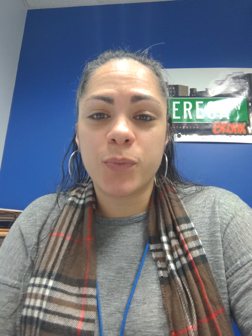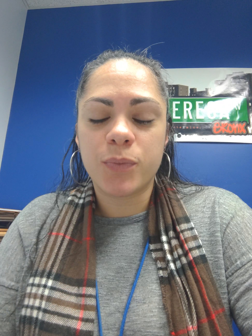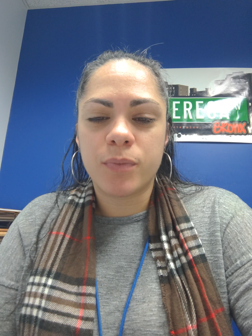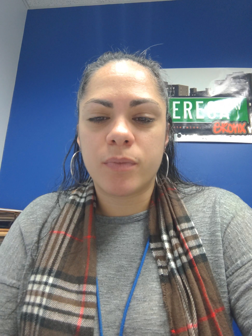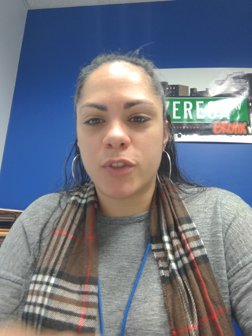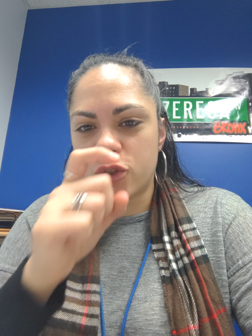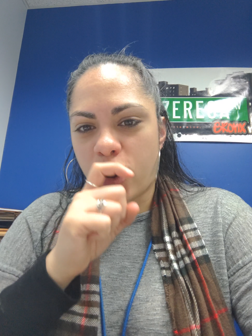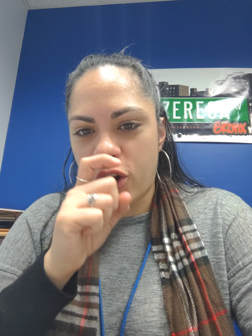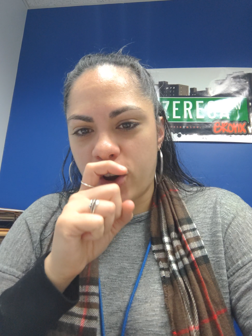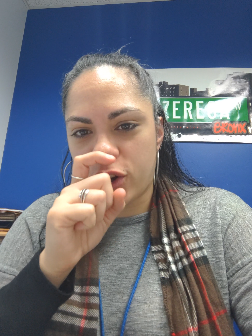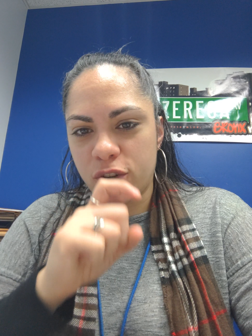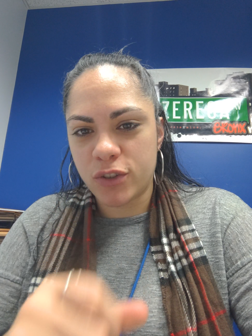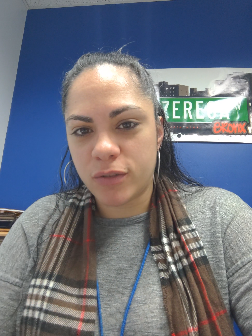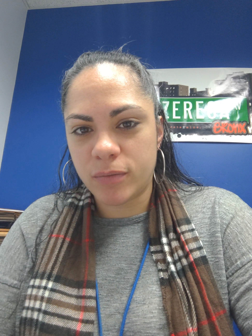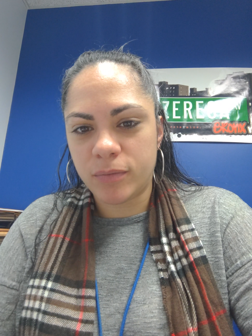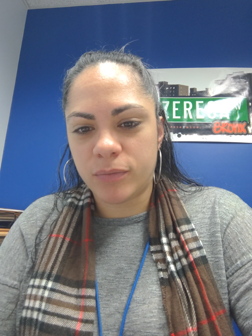doll